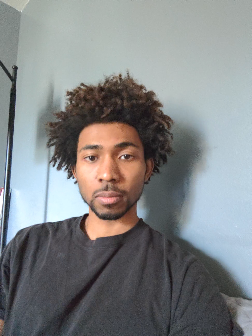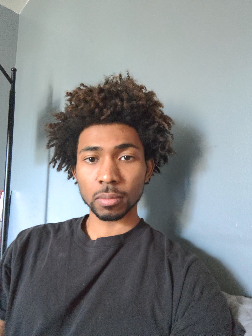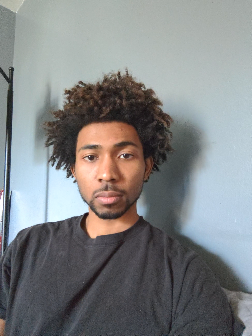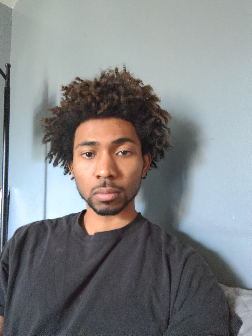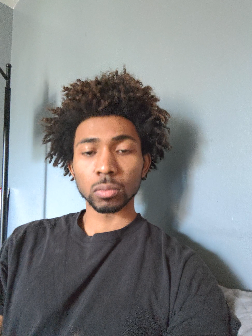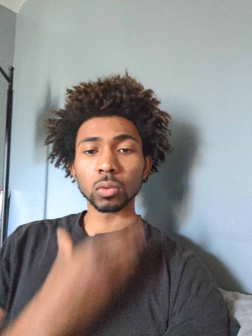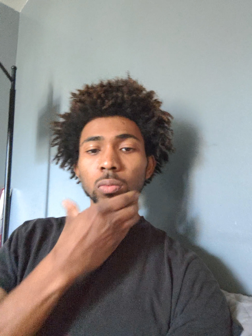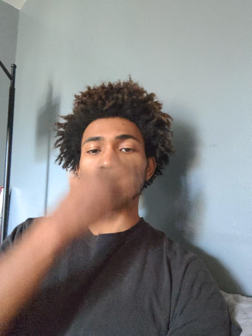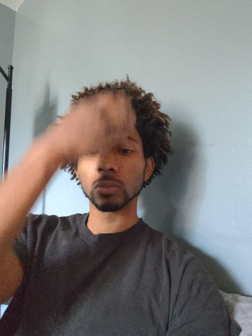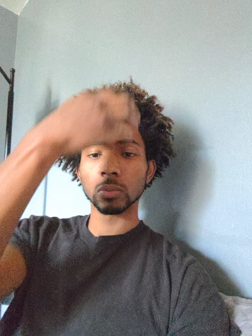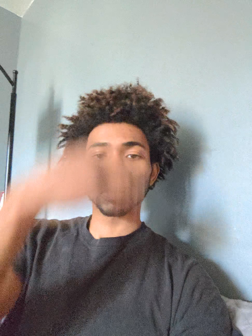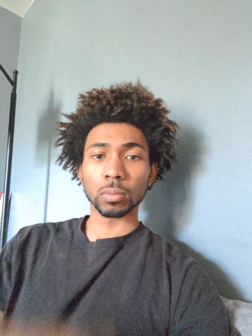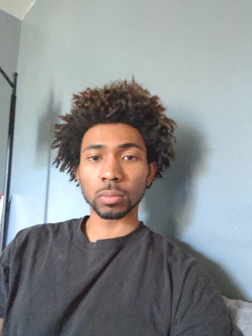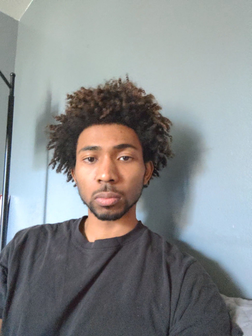giraffe